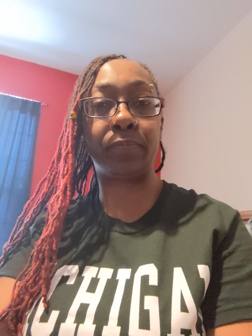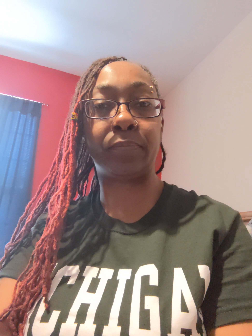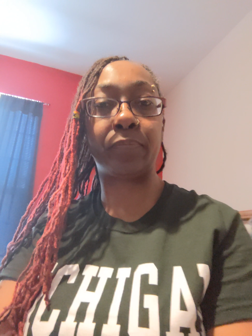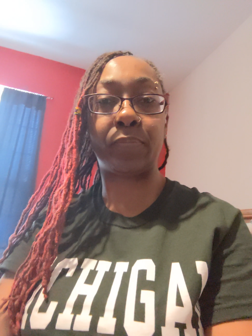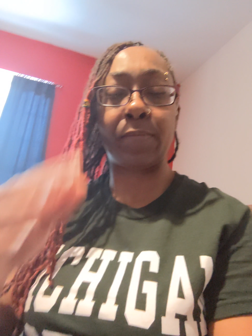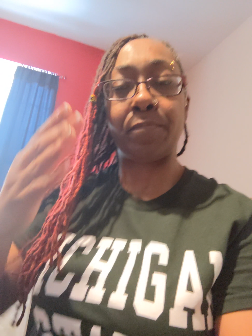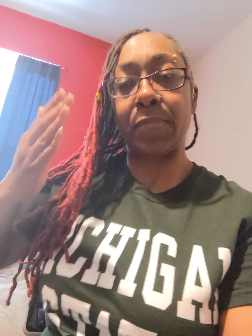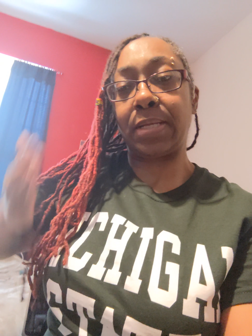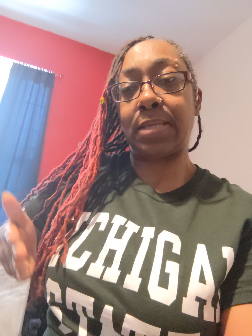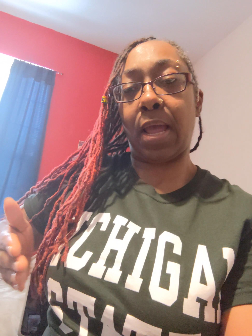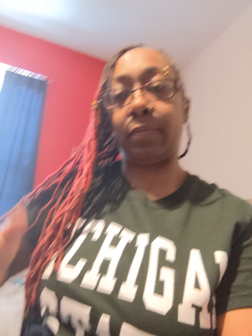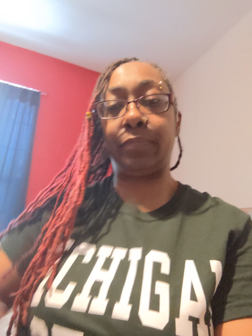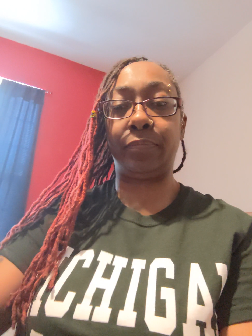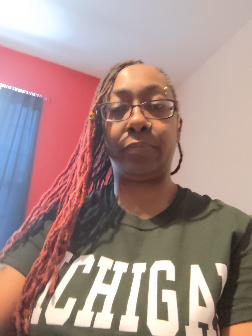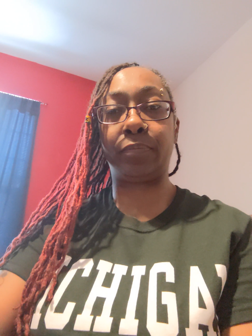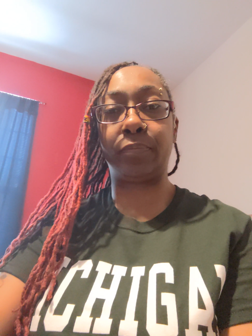beside